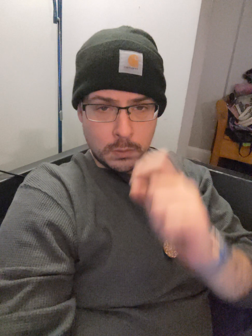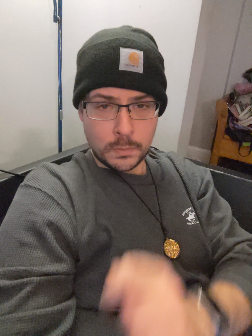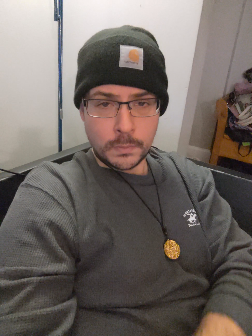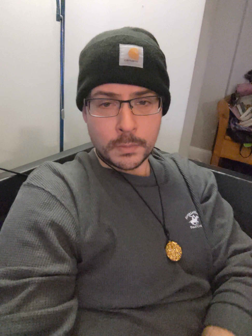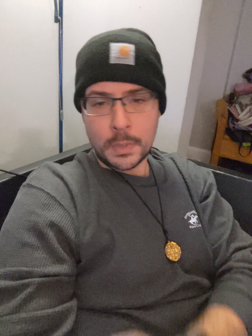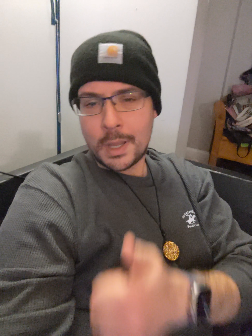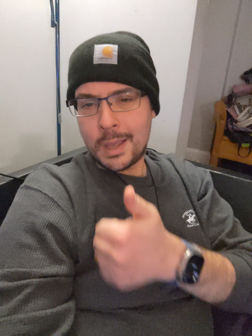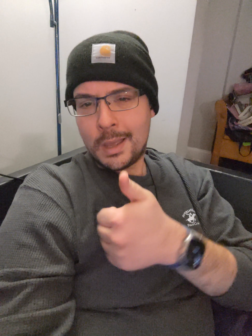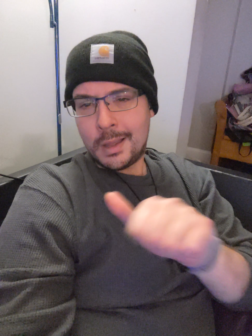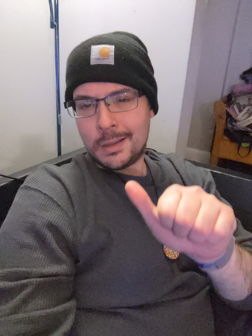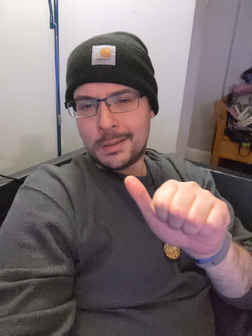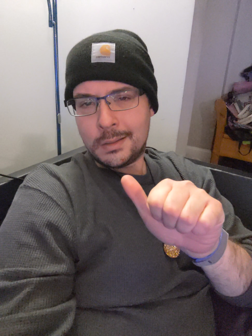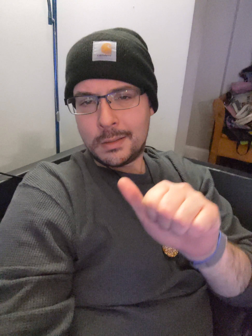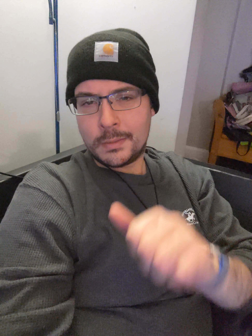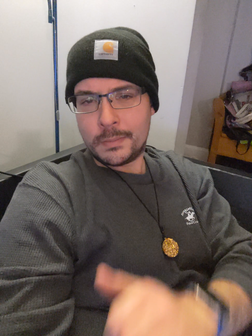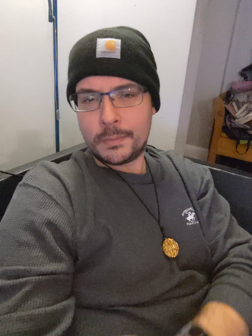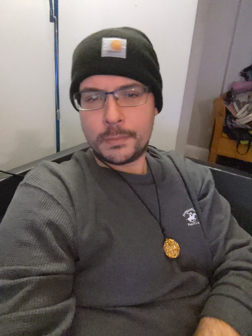any